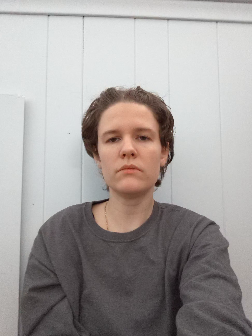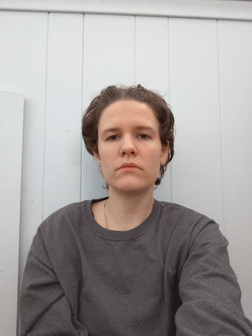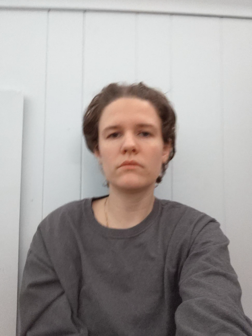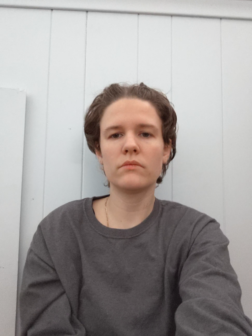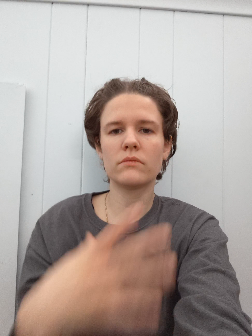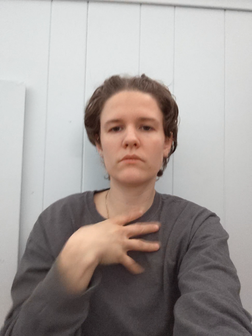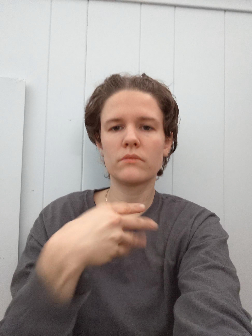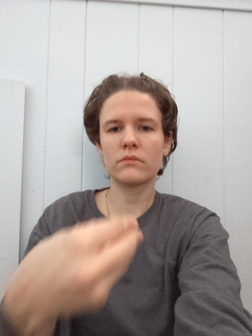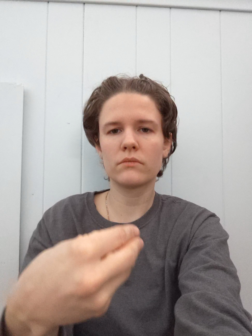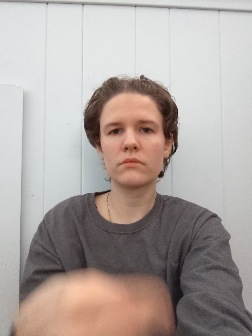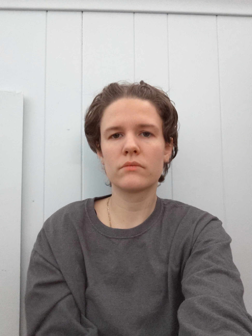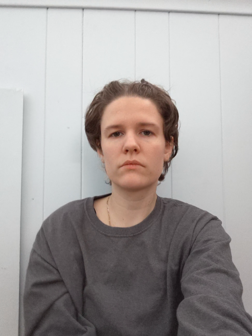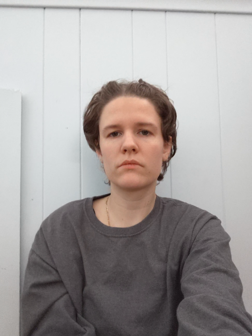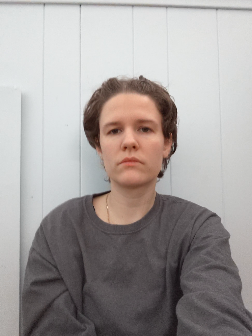white